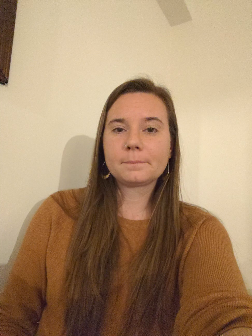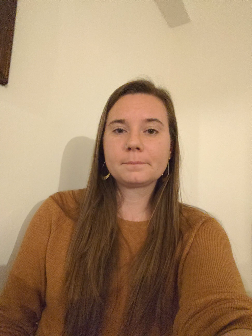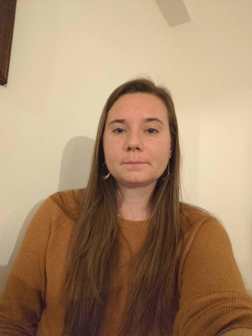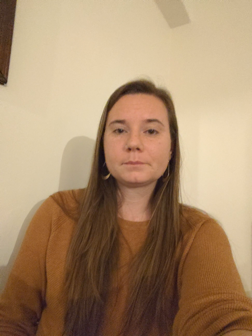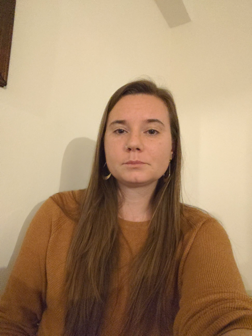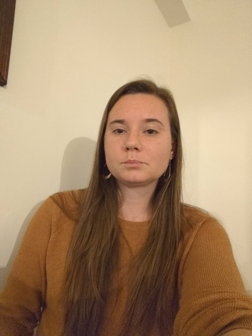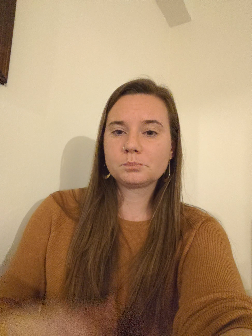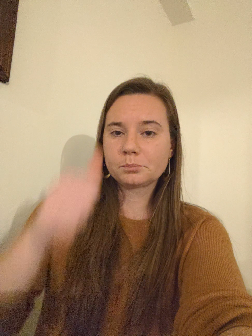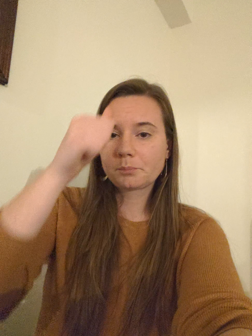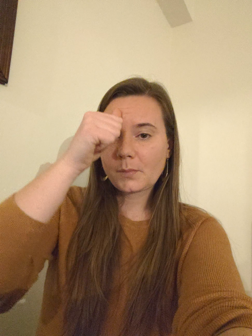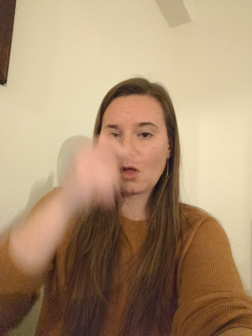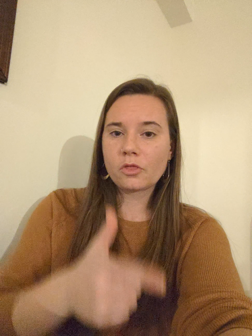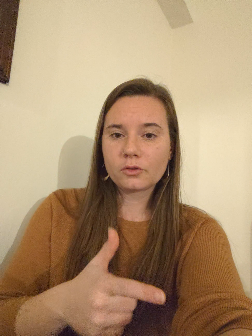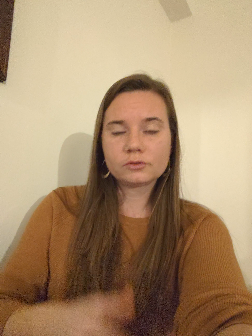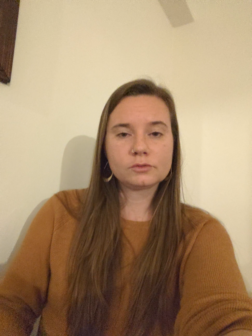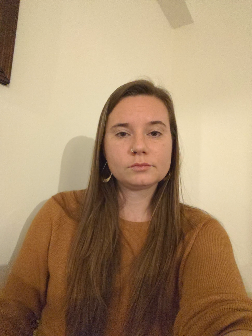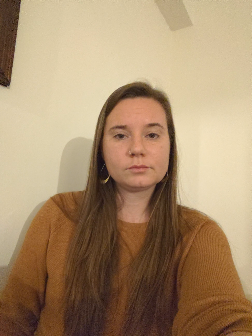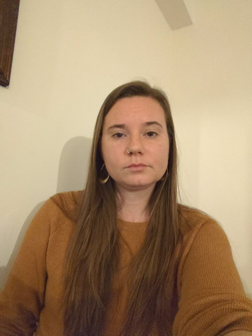brother